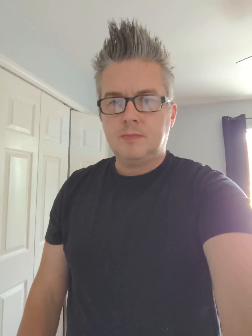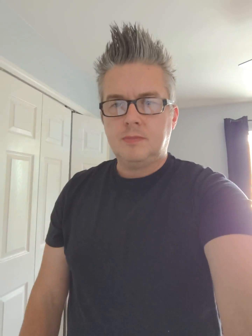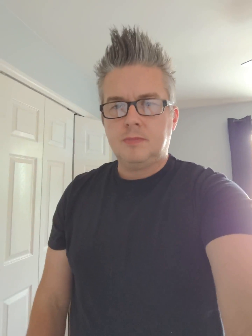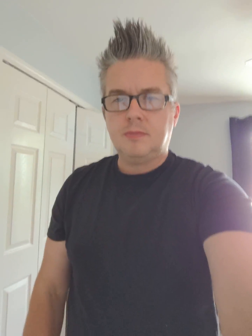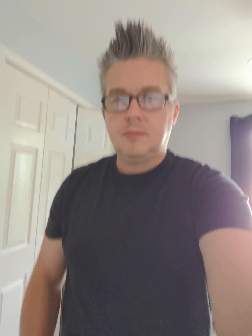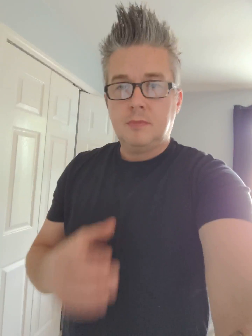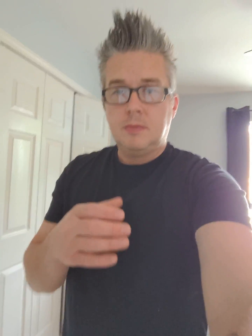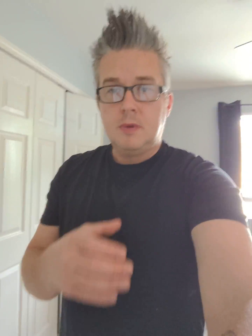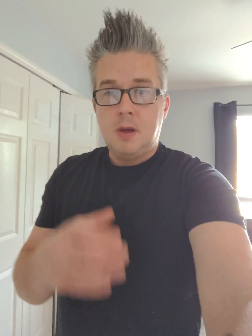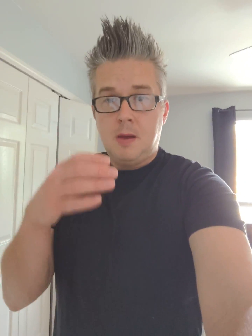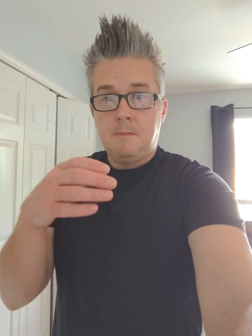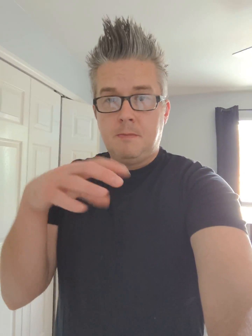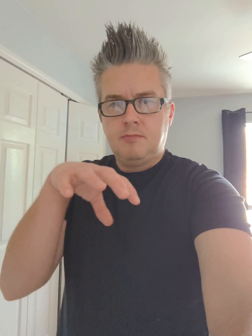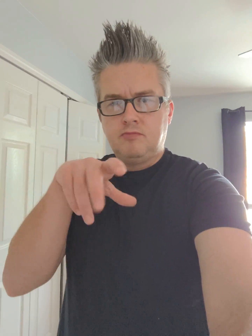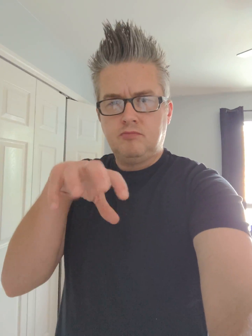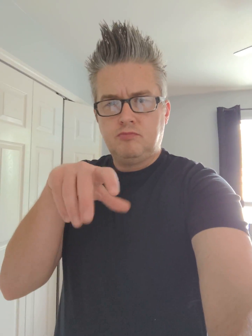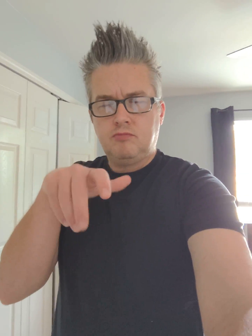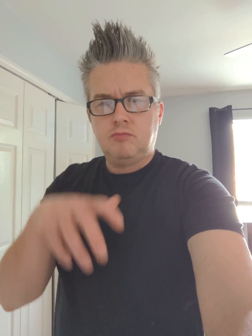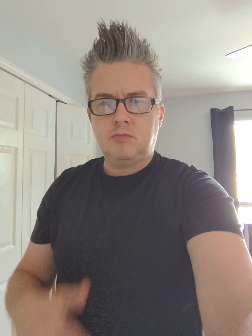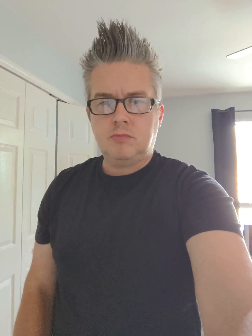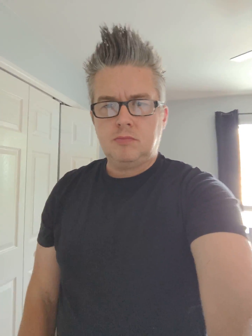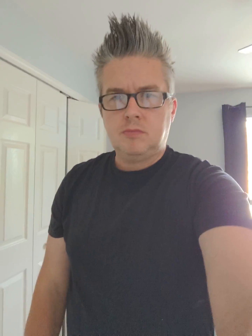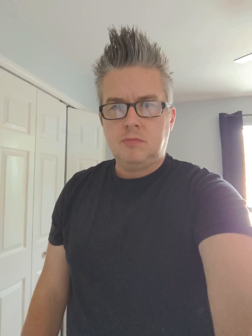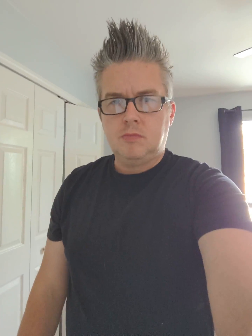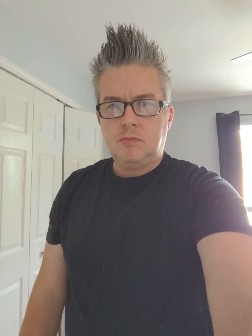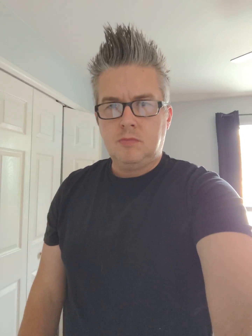jar